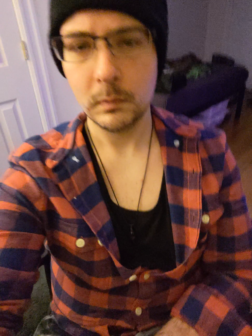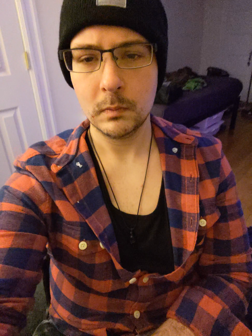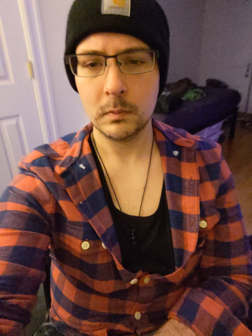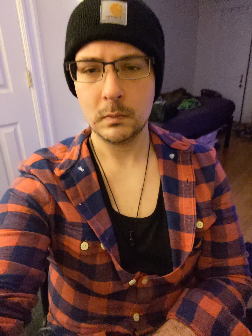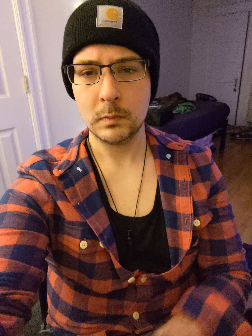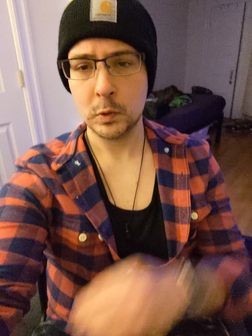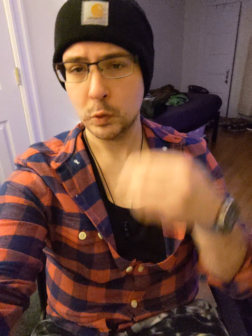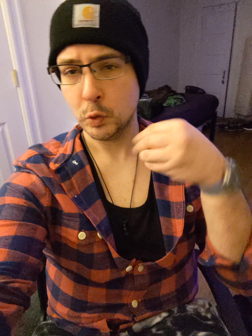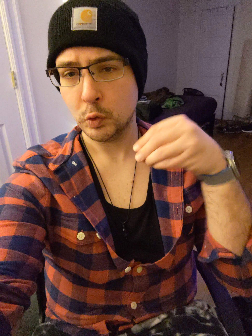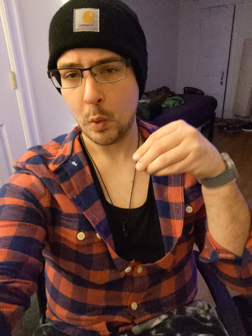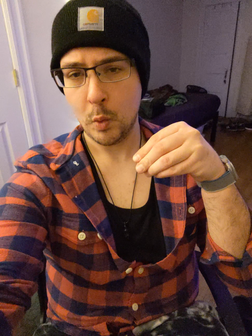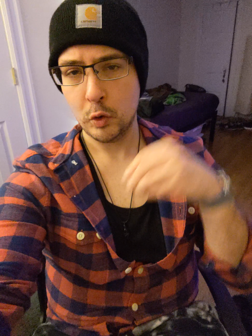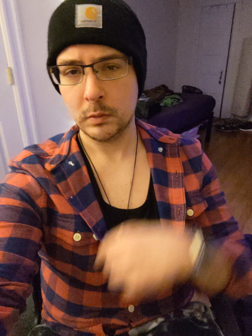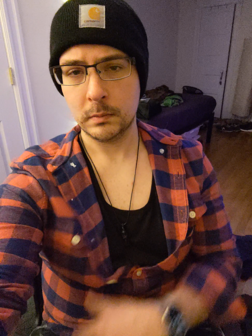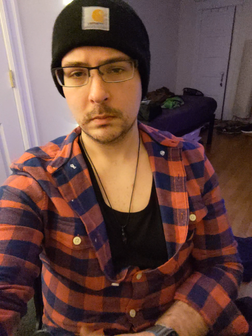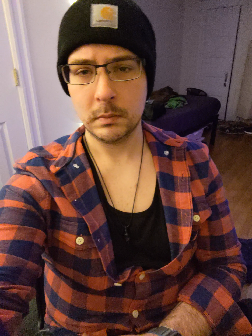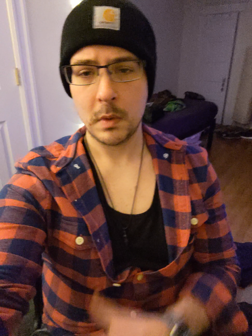store